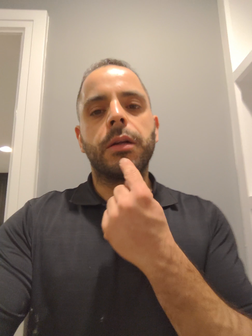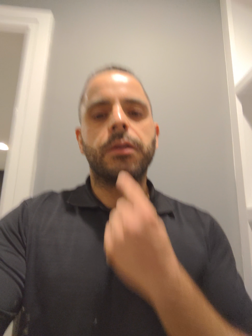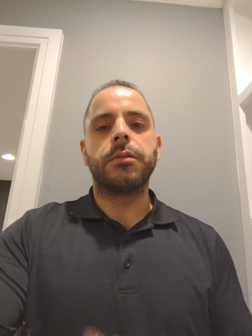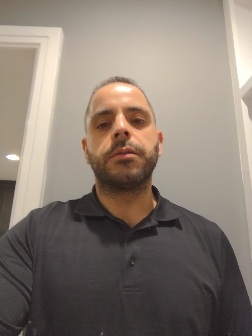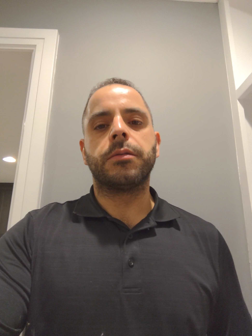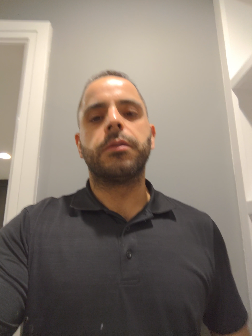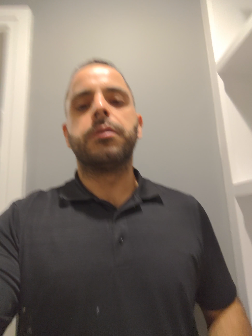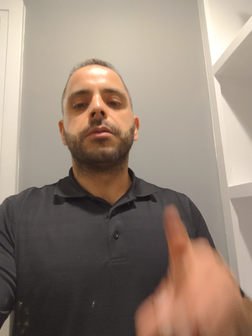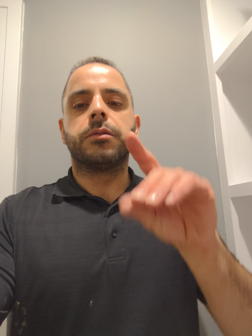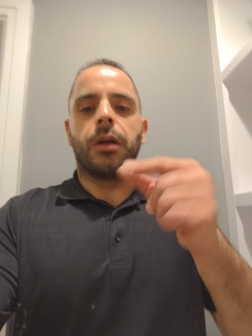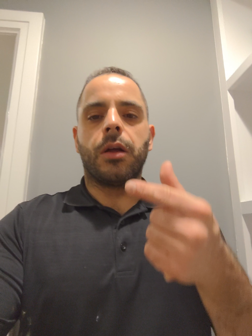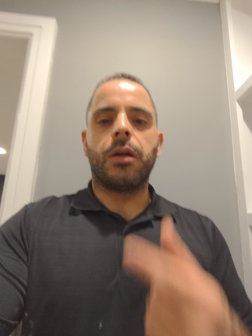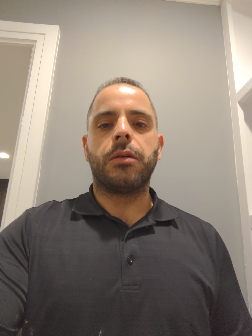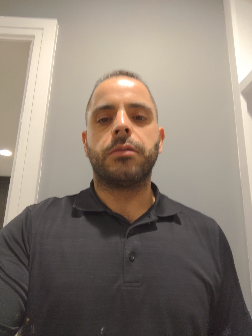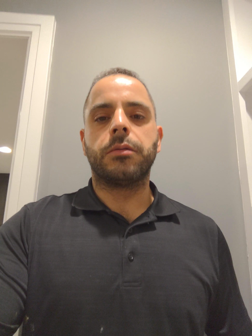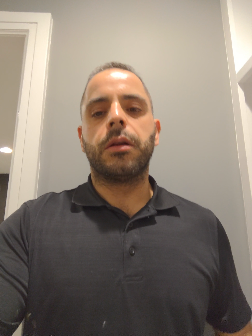dog